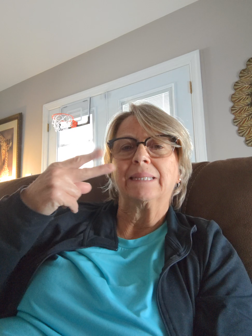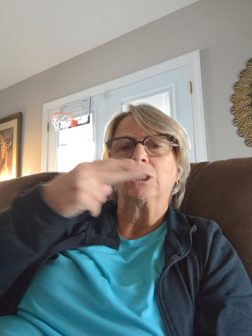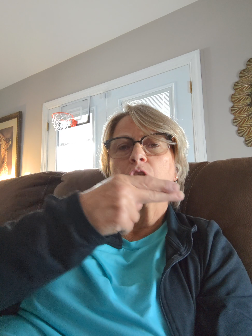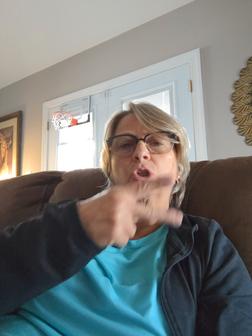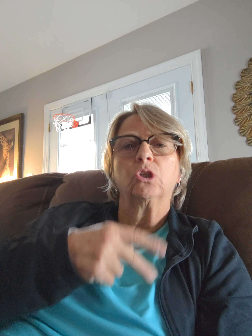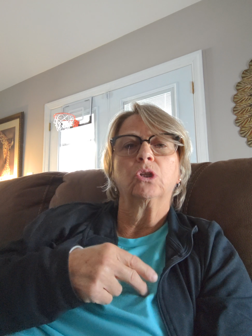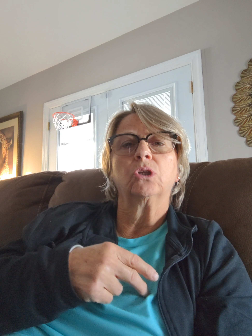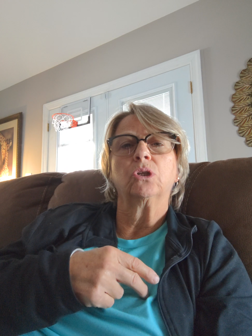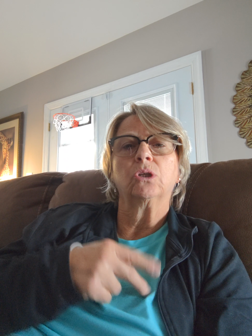scissors